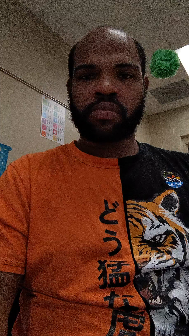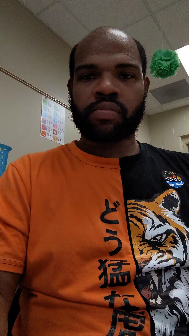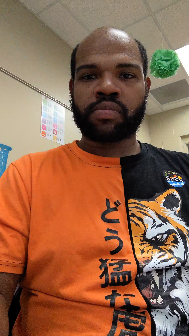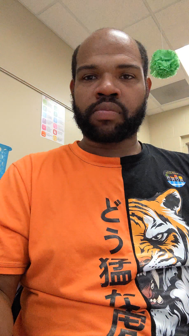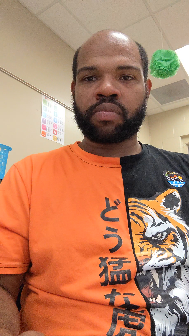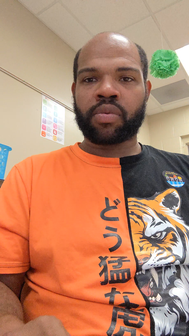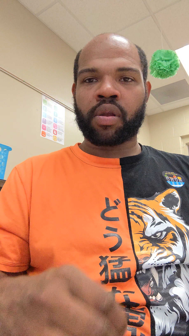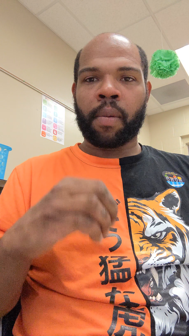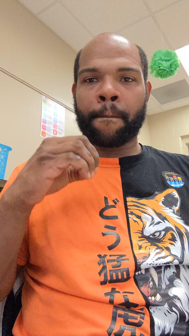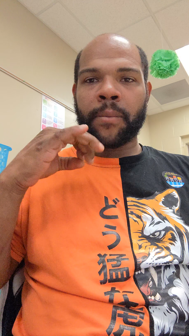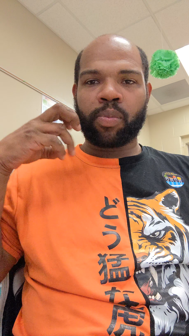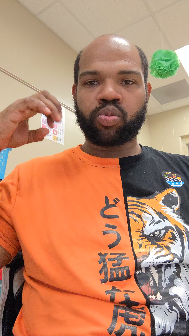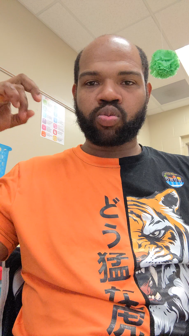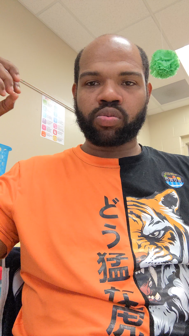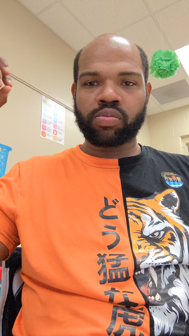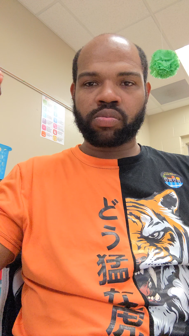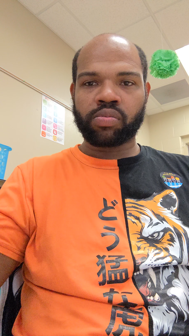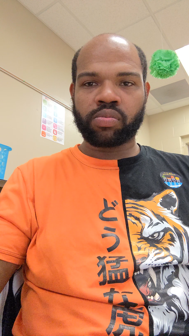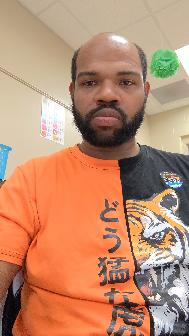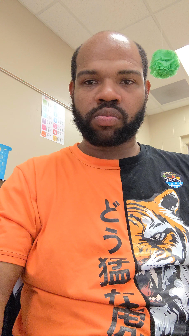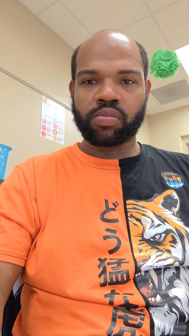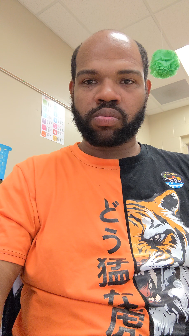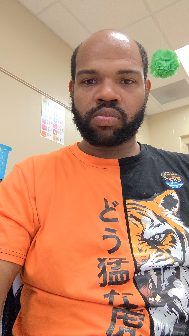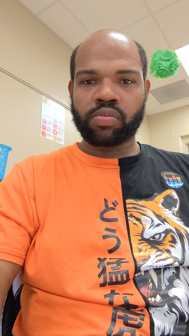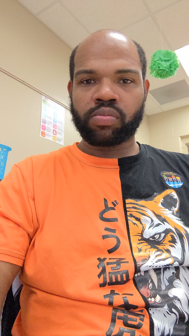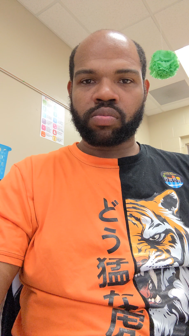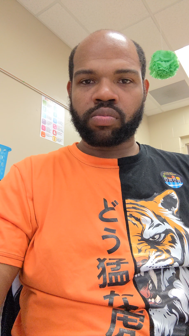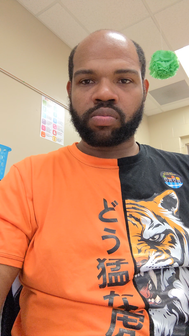bubbles